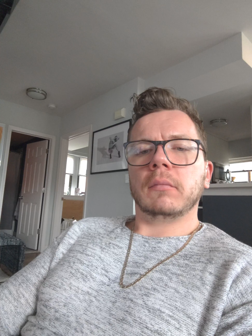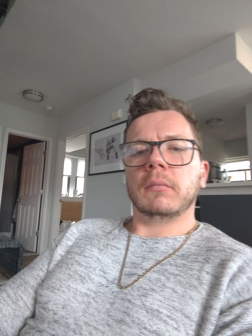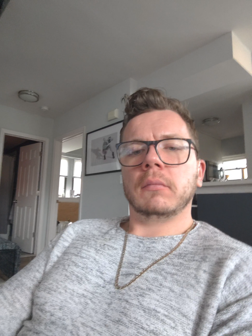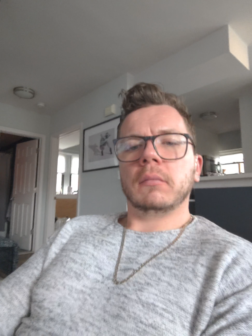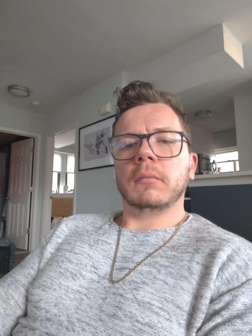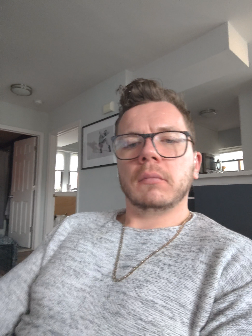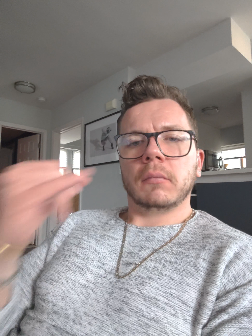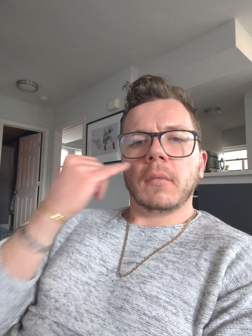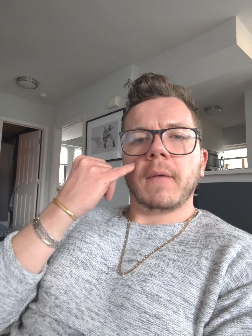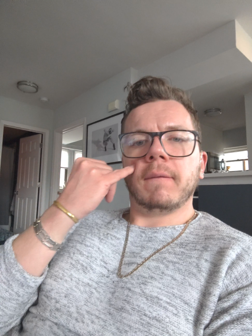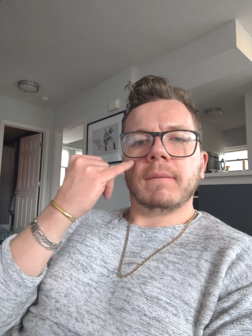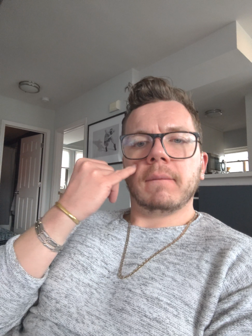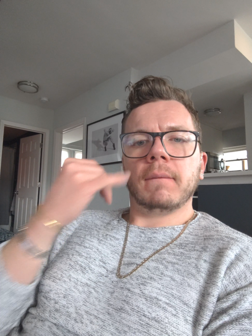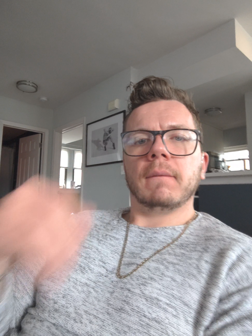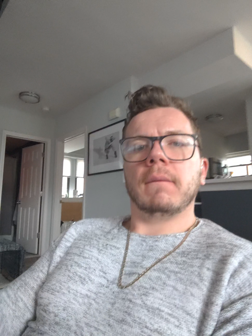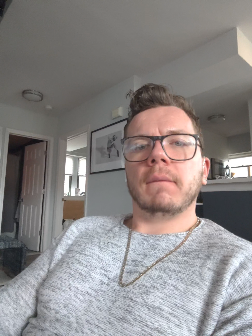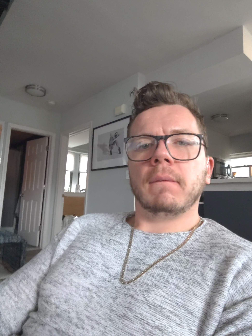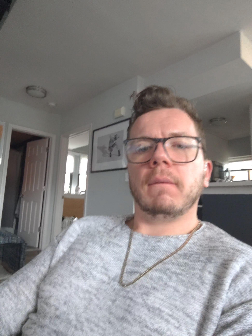if